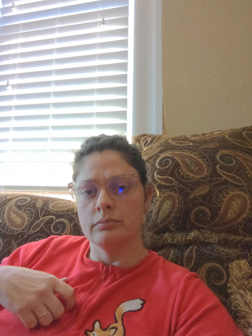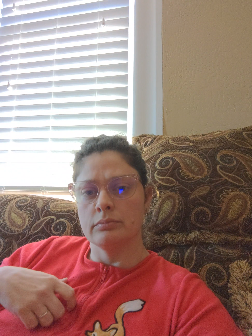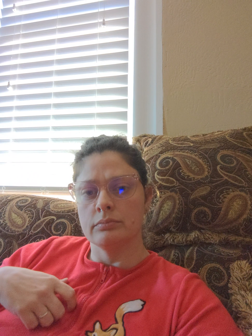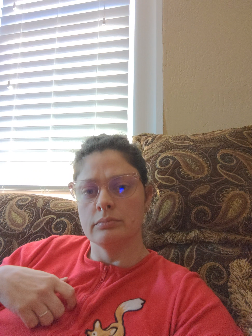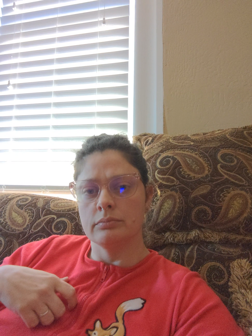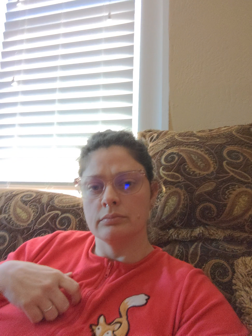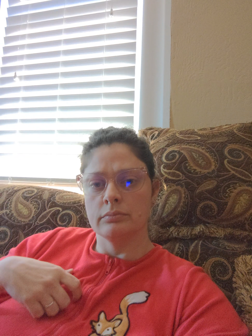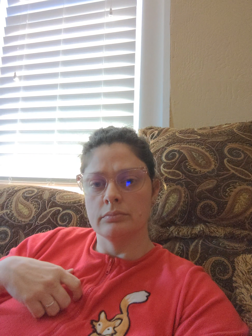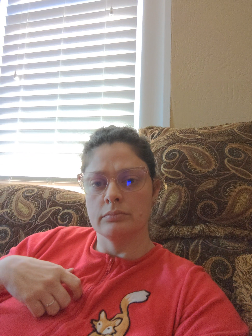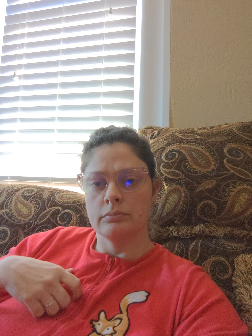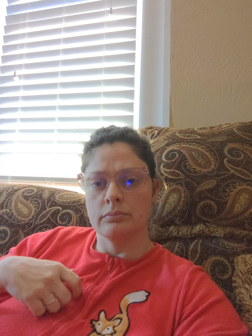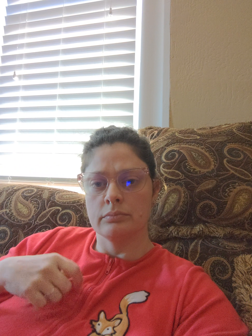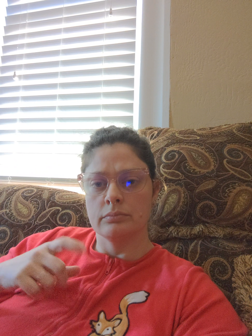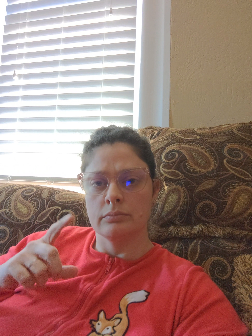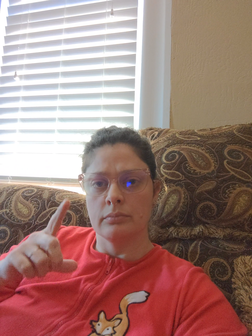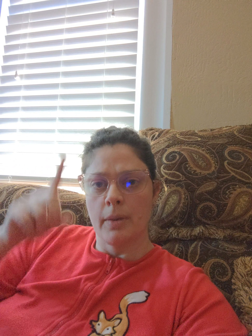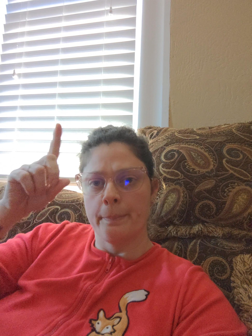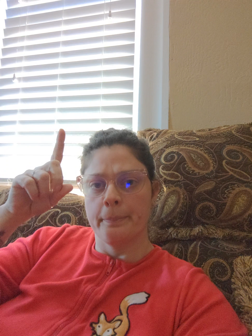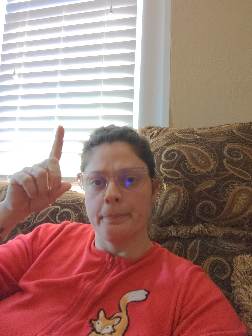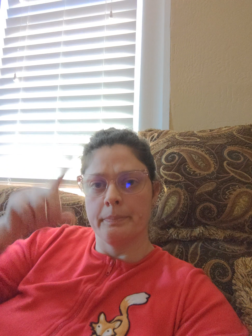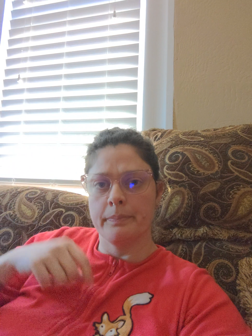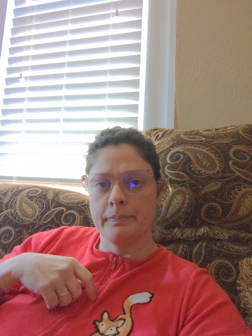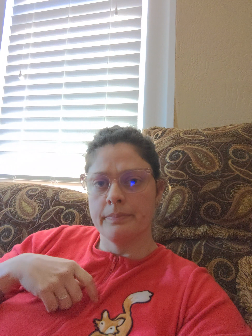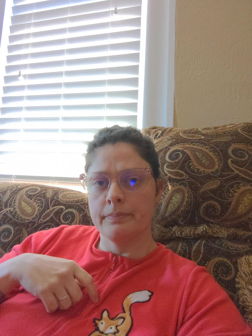up